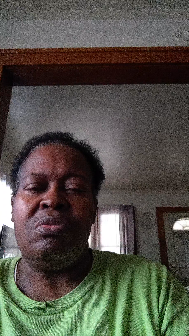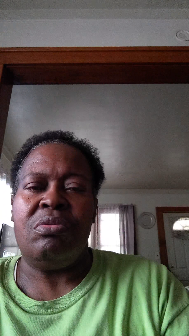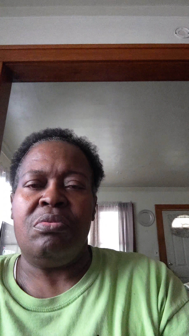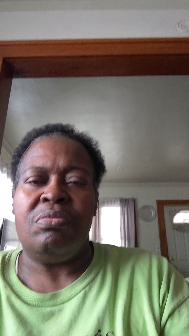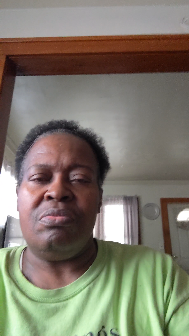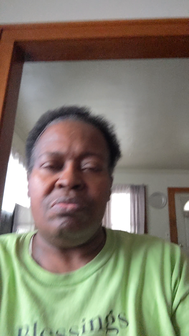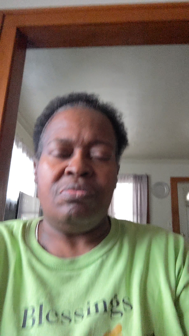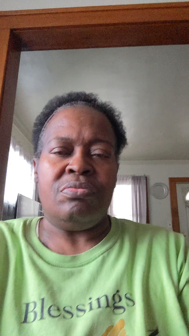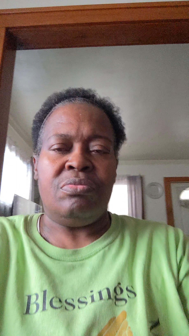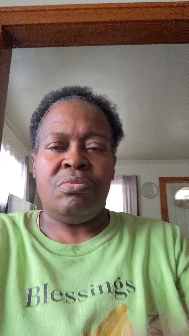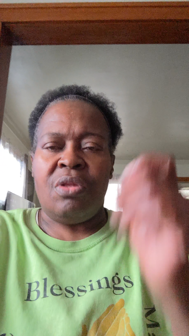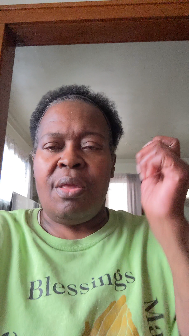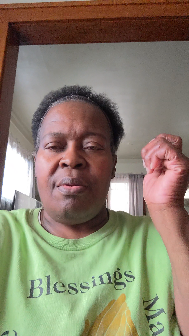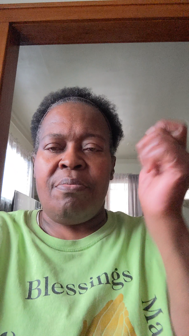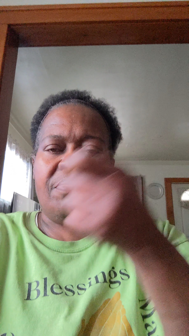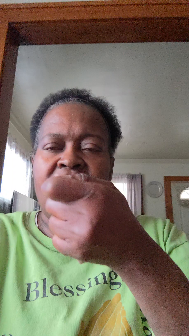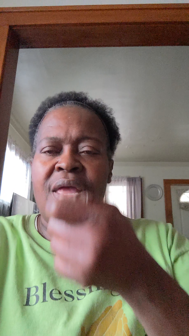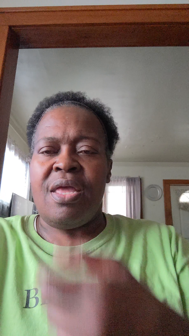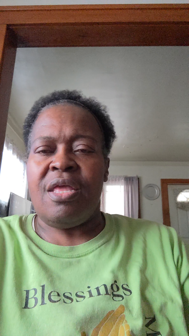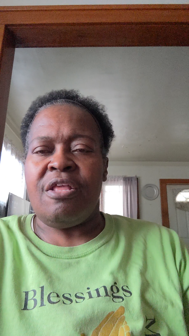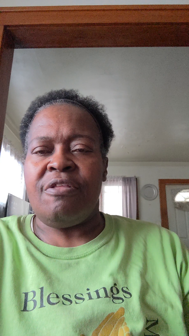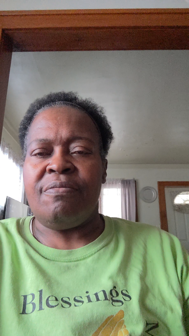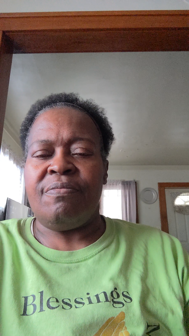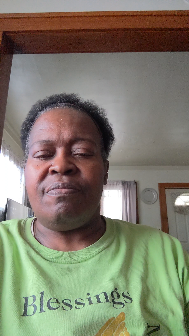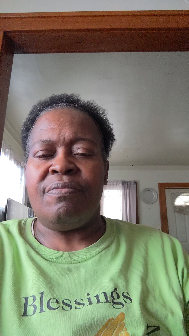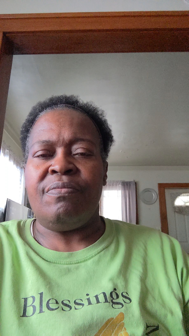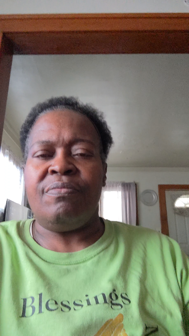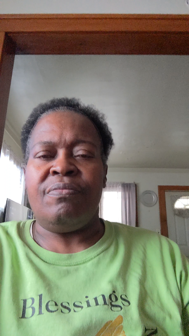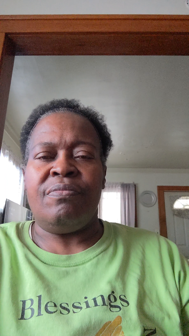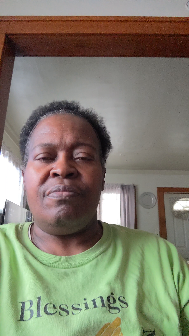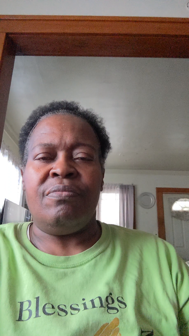bat